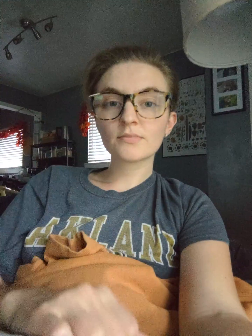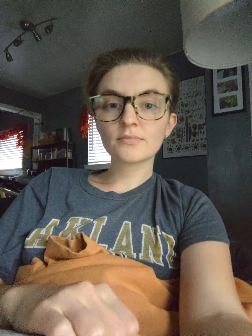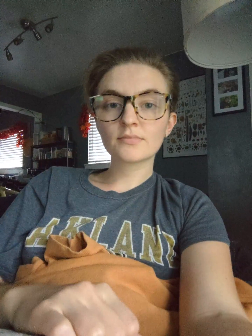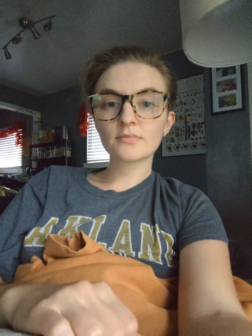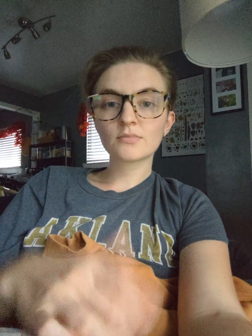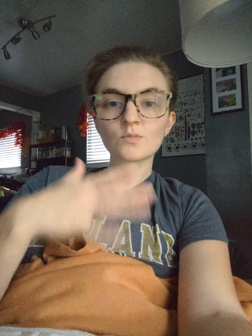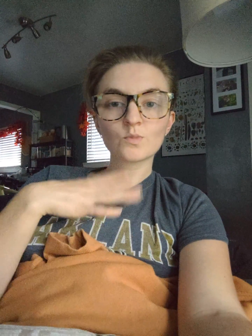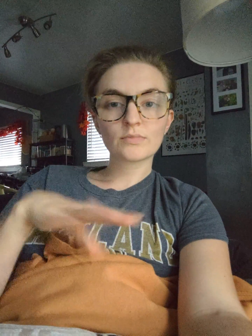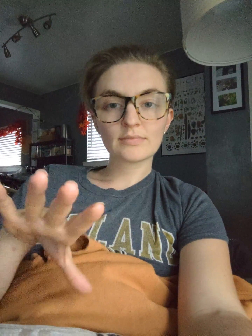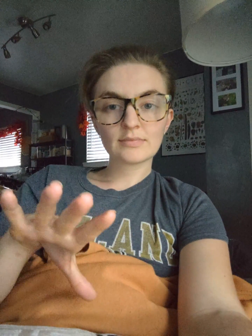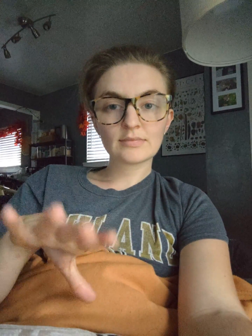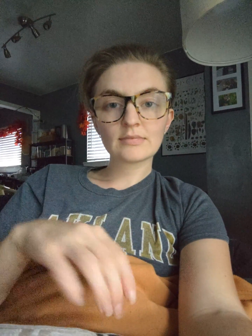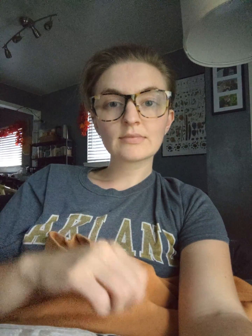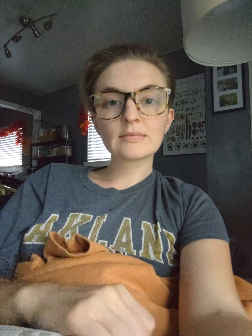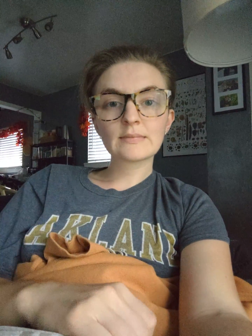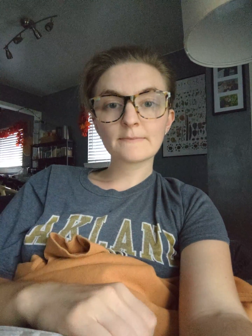dress